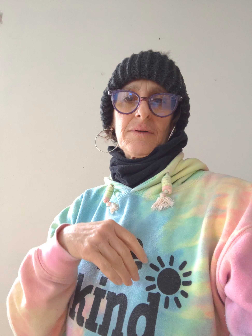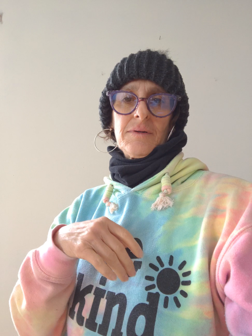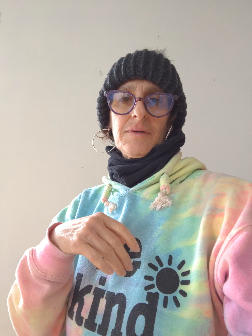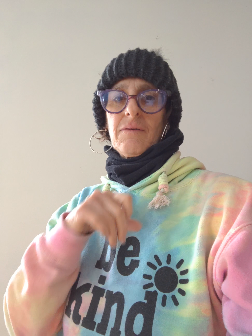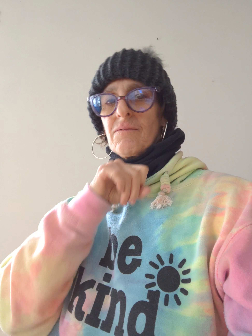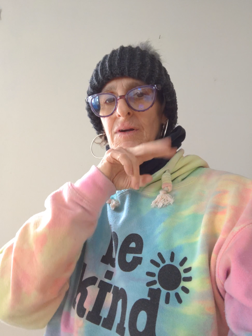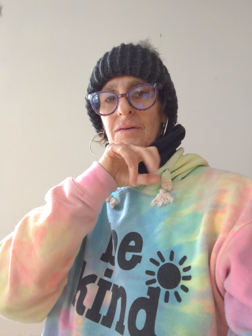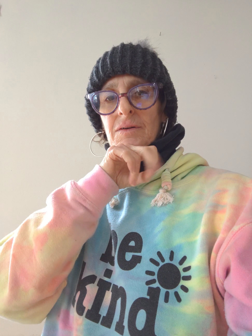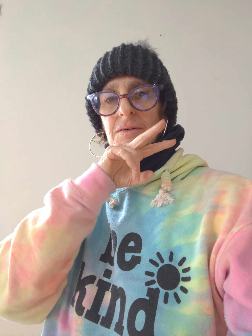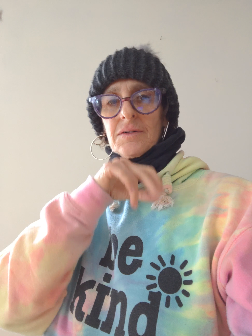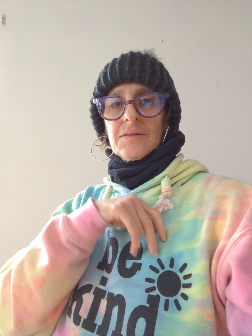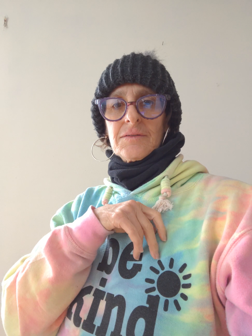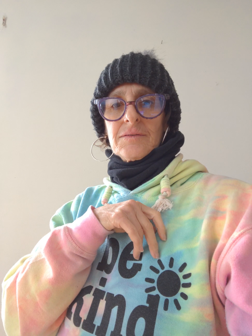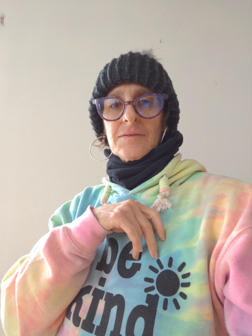frog